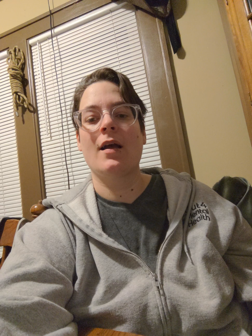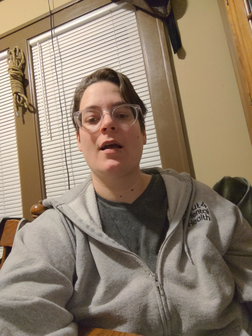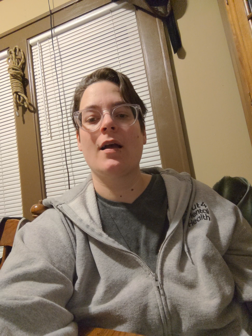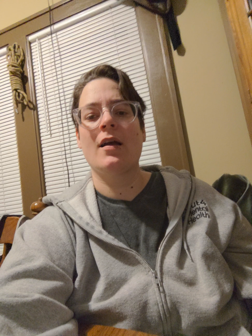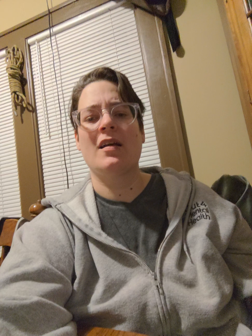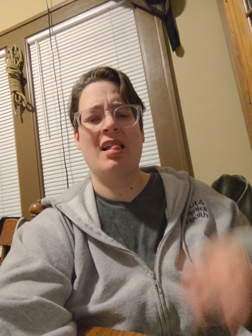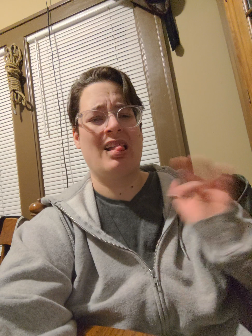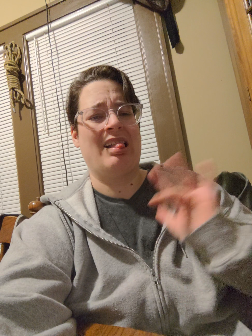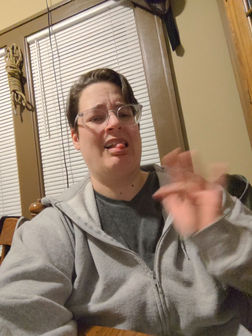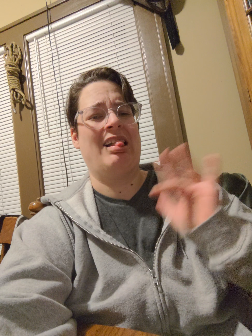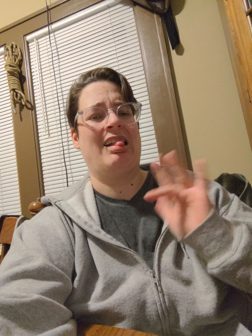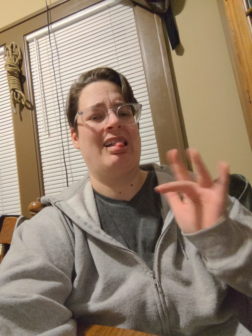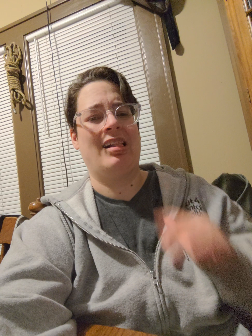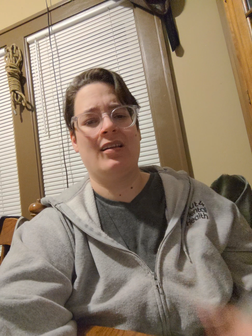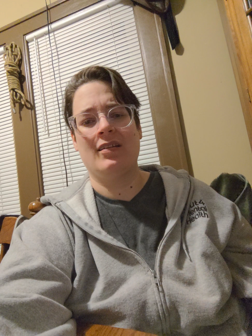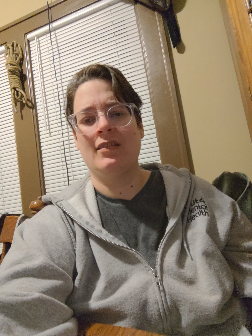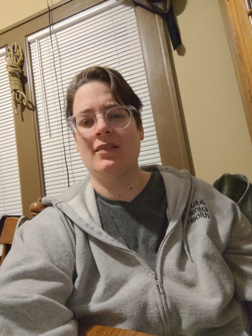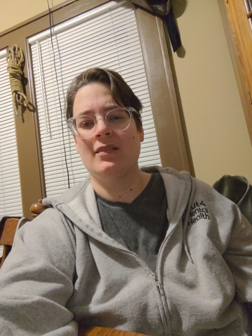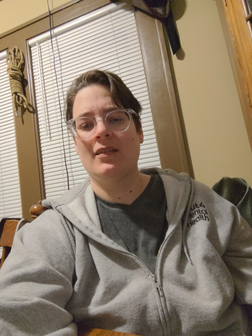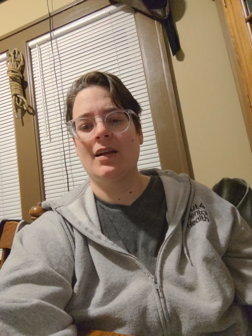yucky